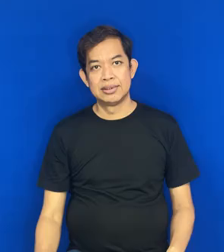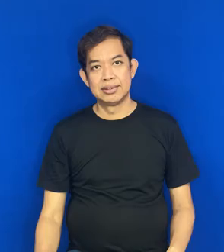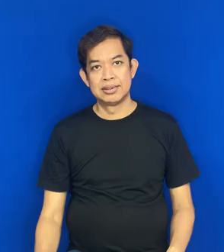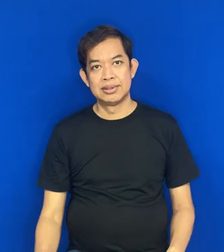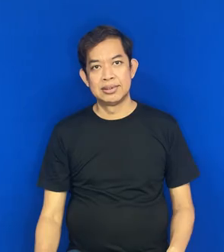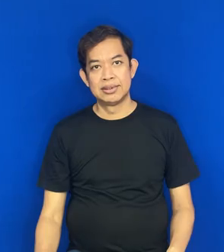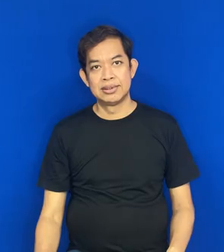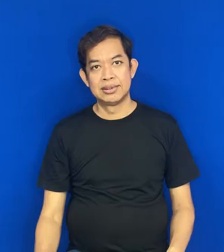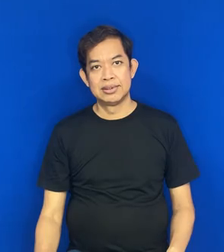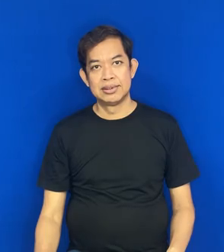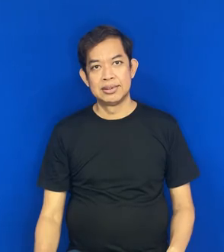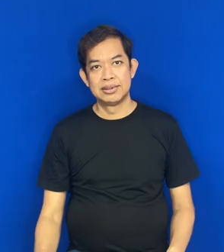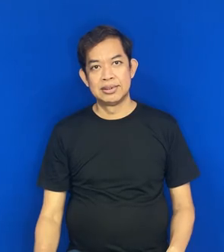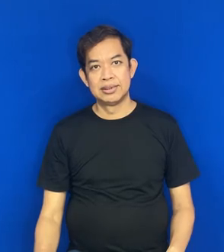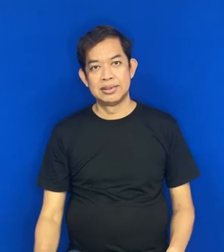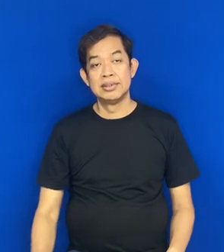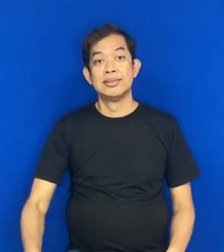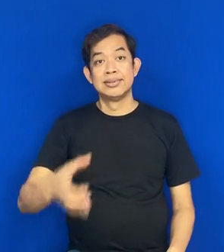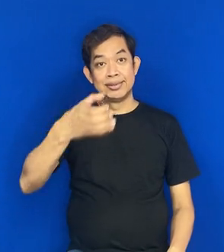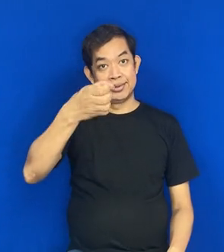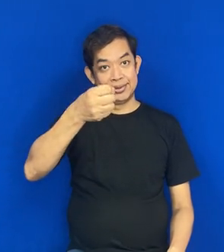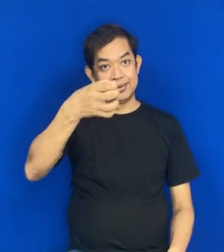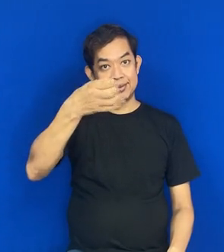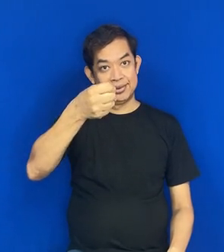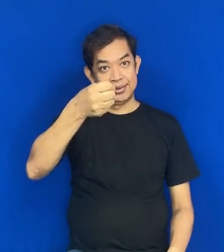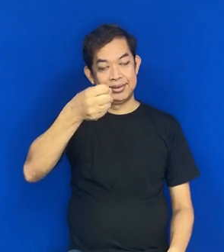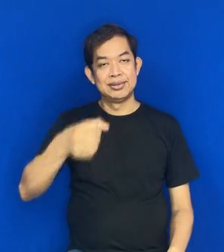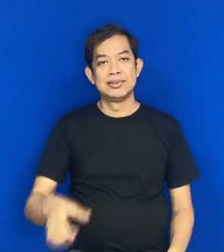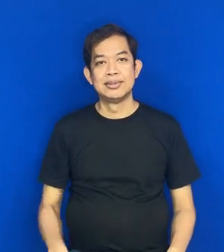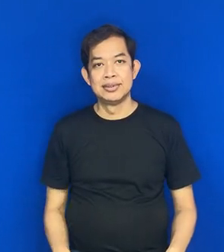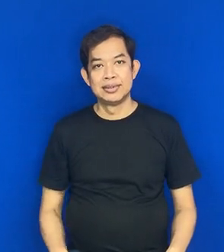milk